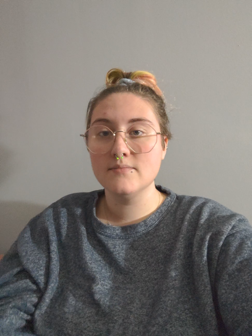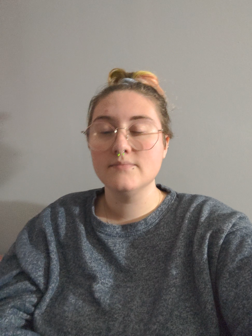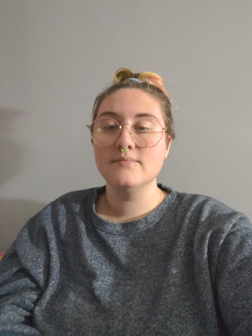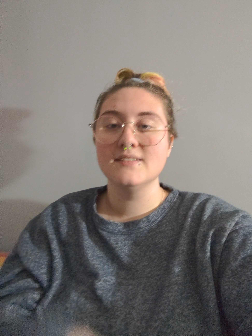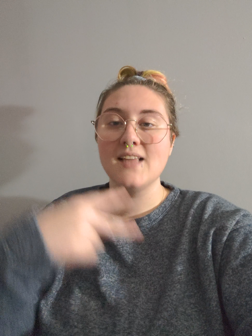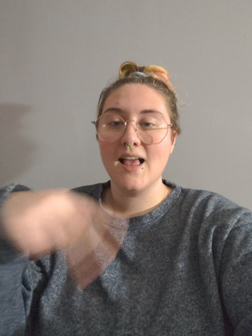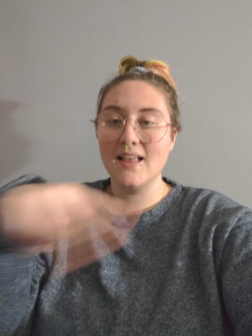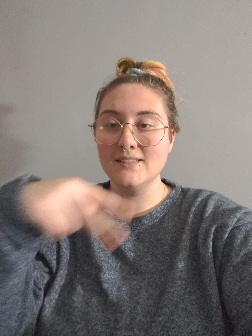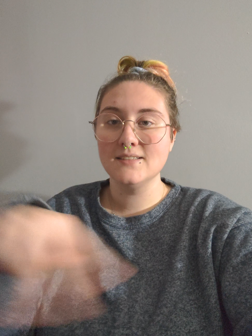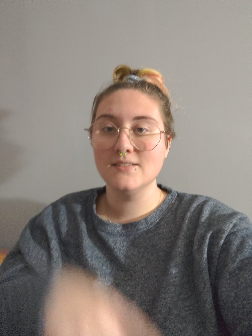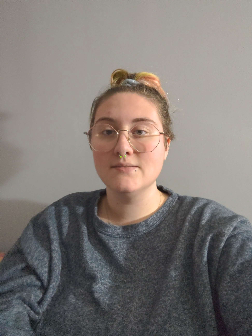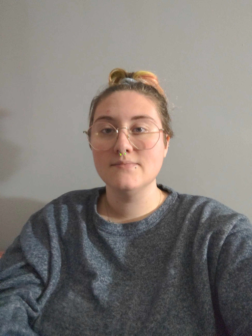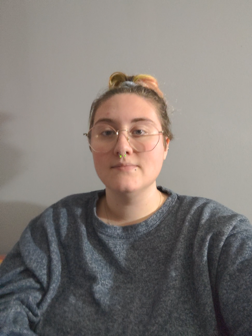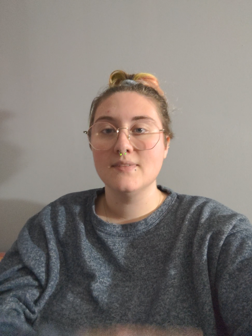dance